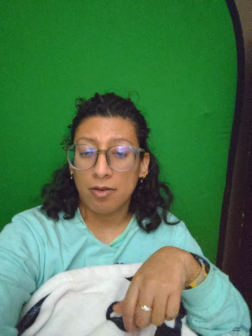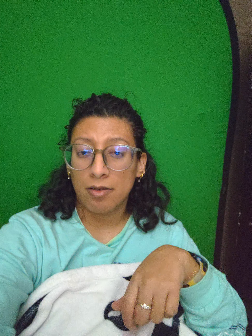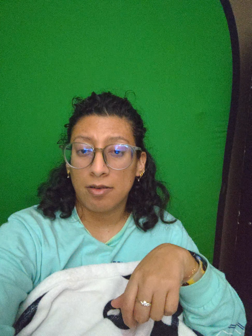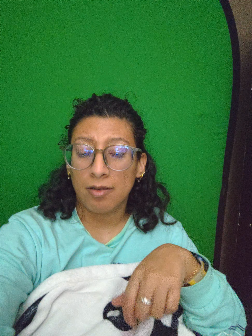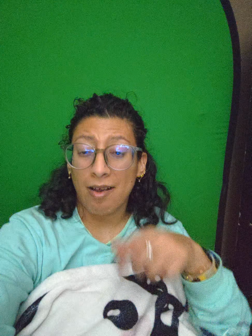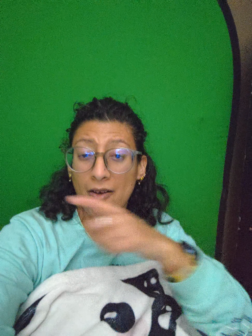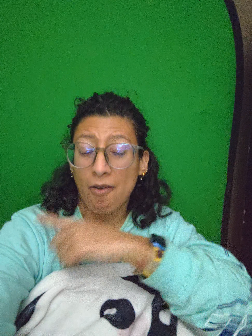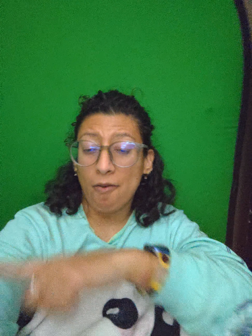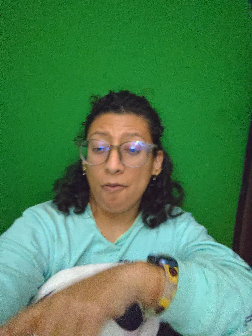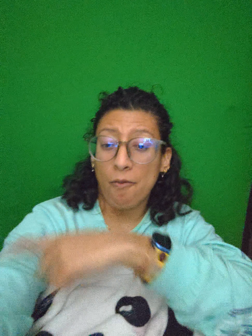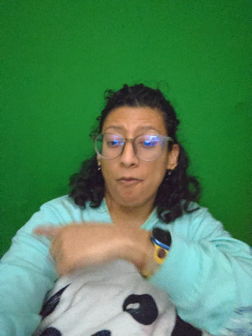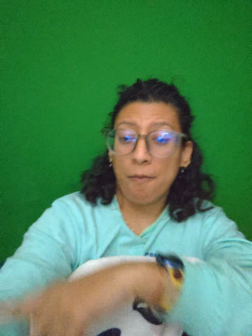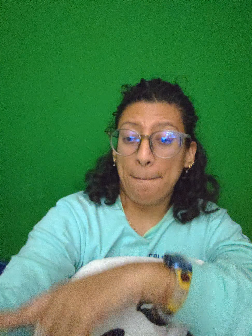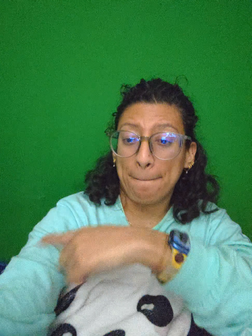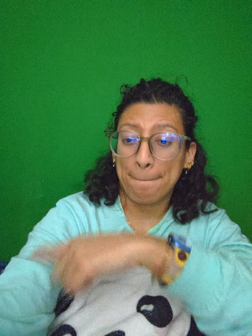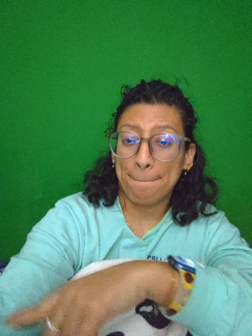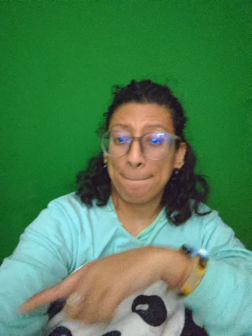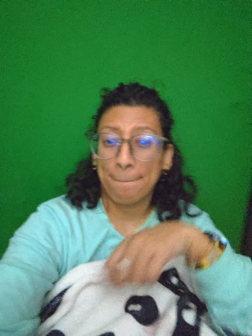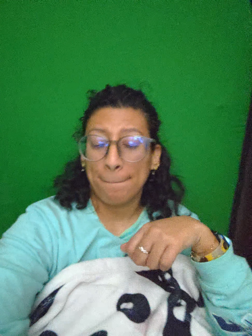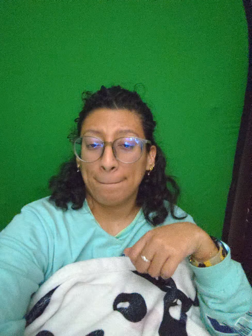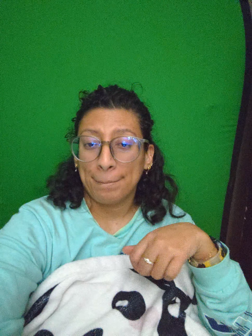arm